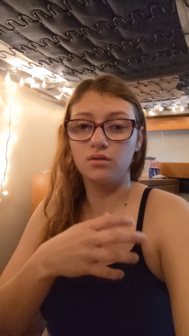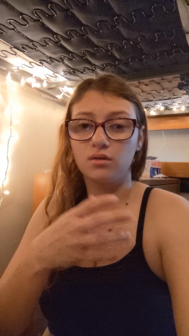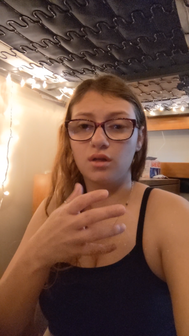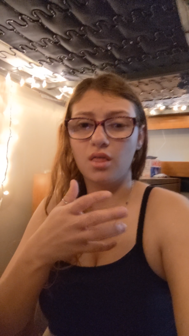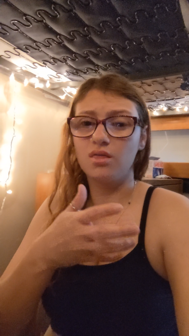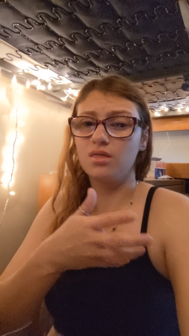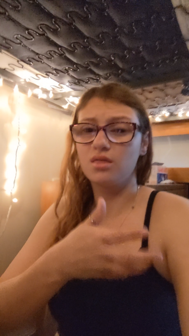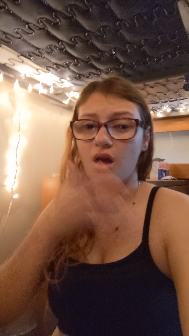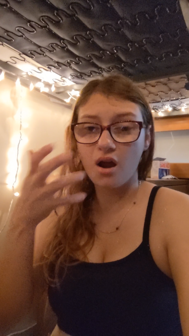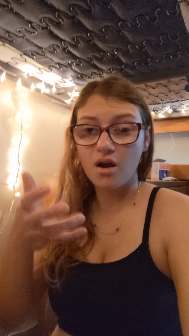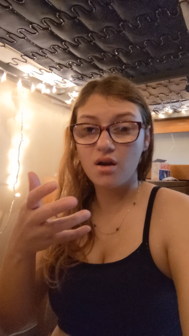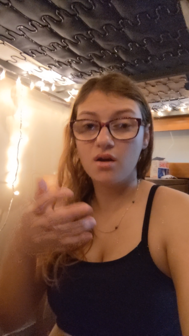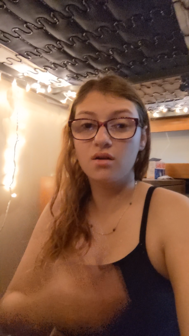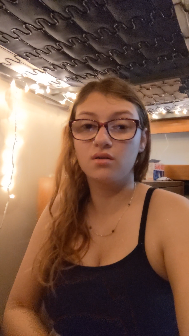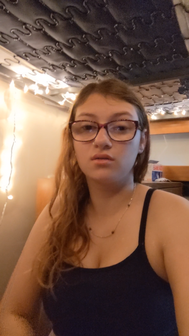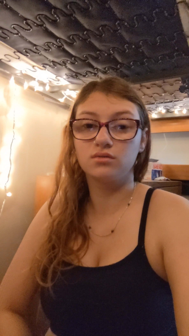a lot